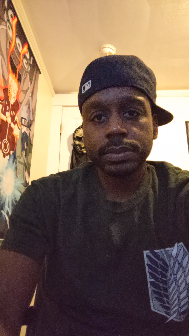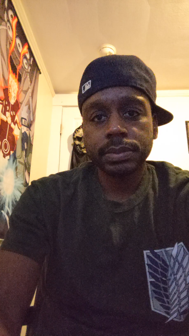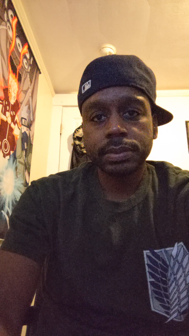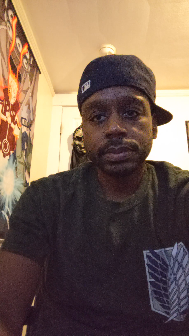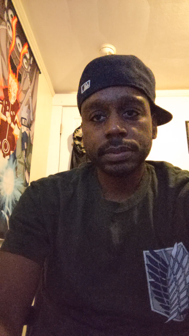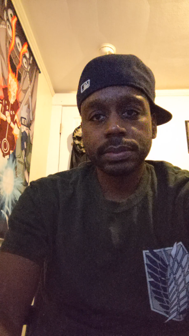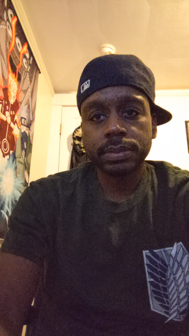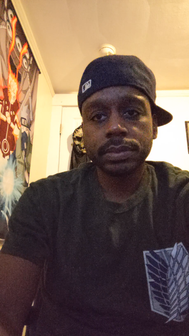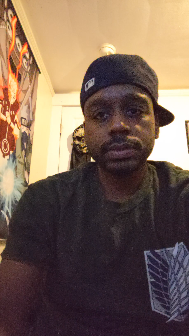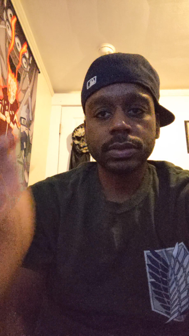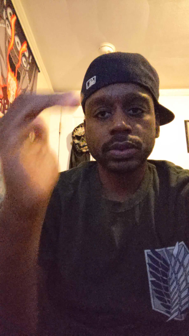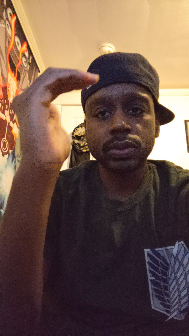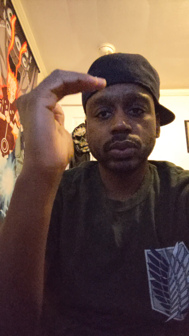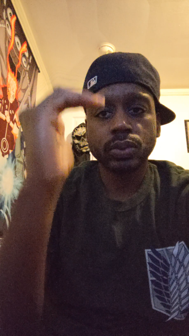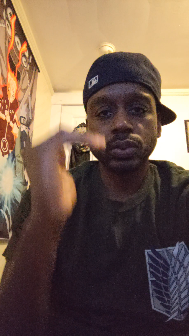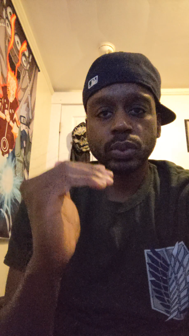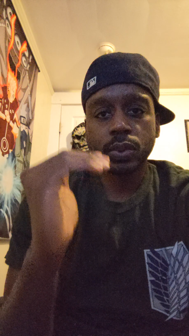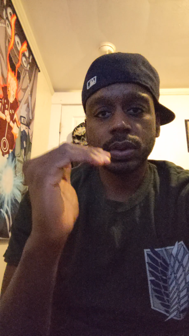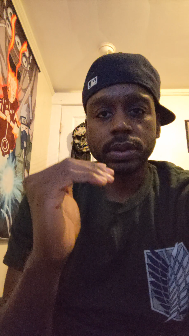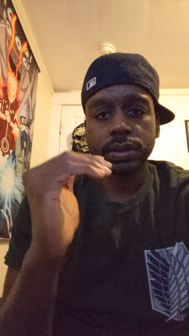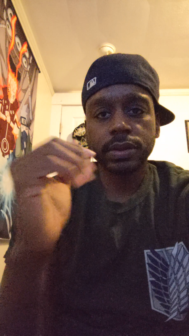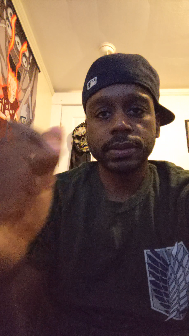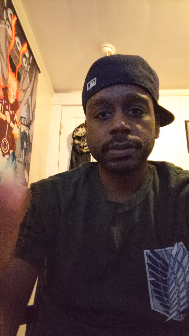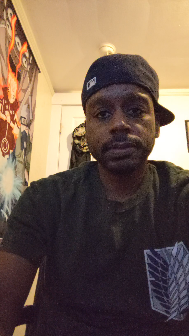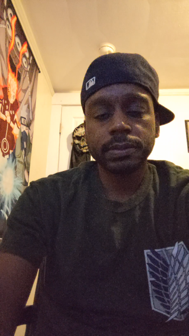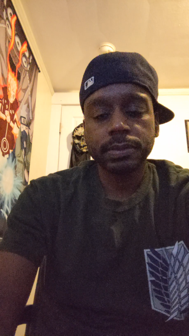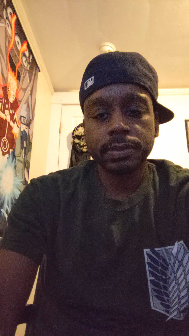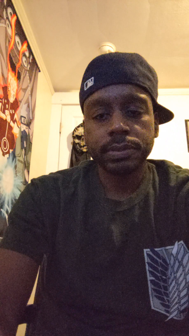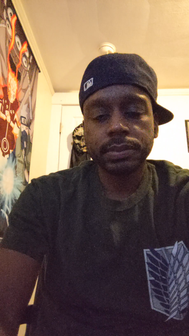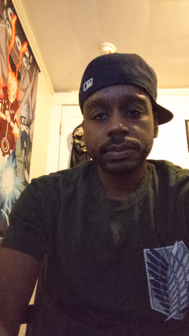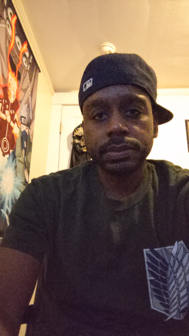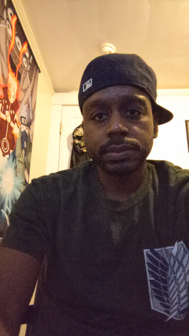short